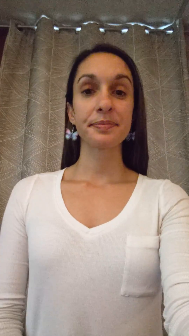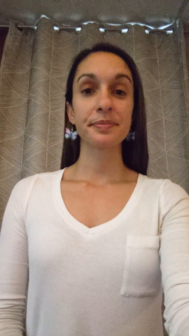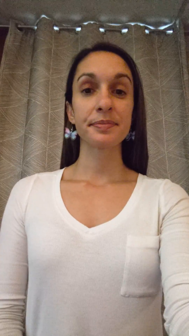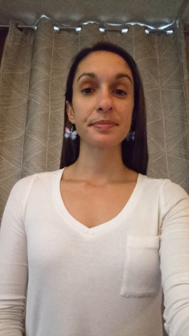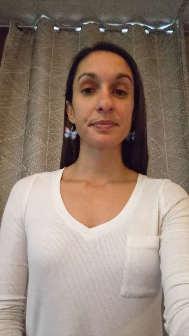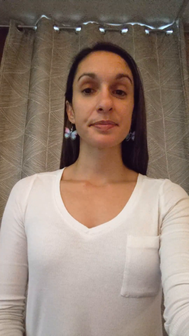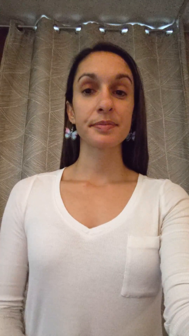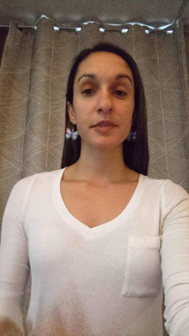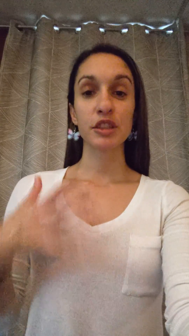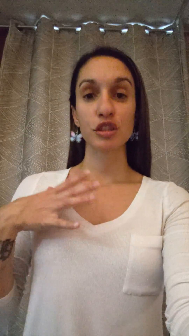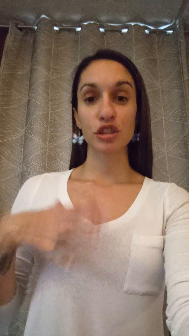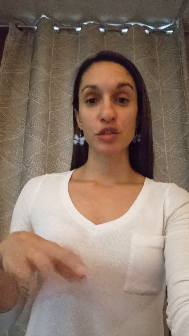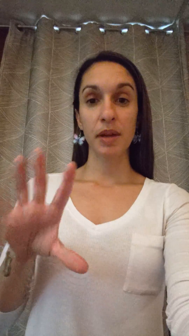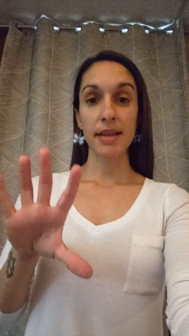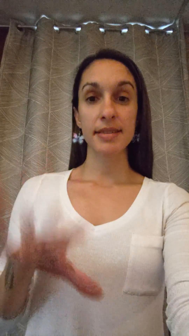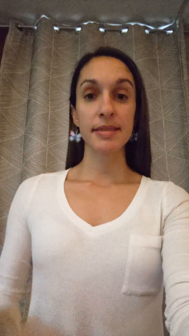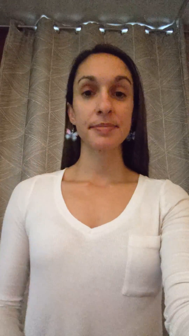dress